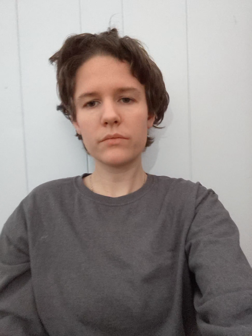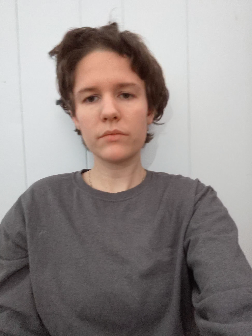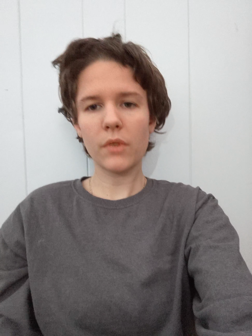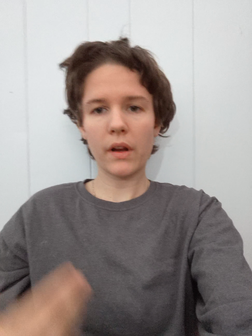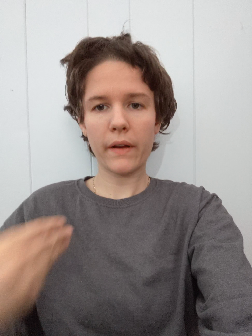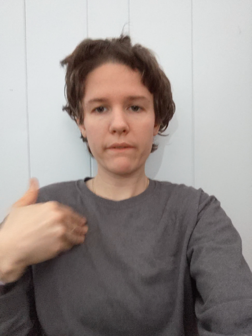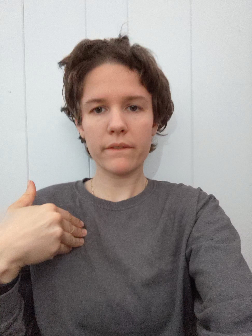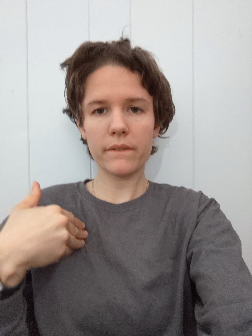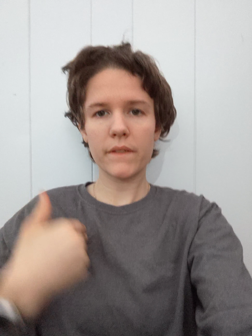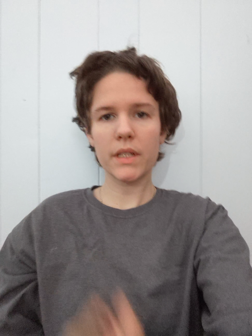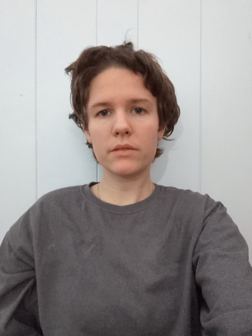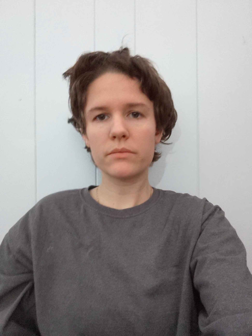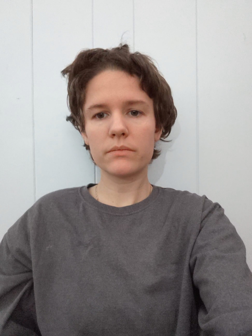have